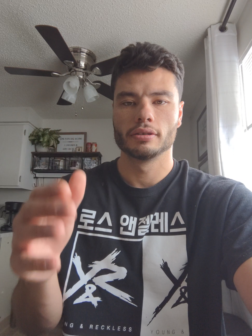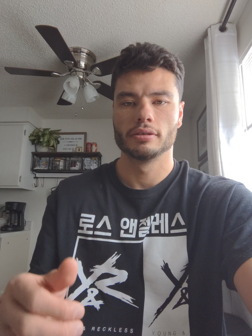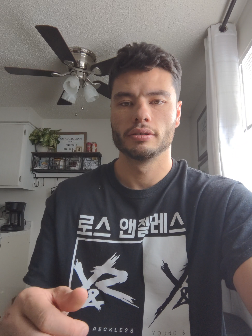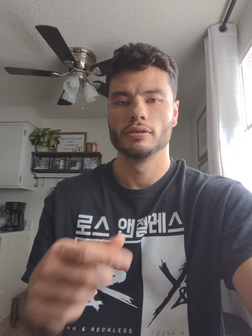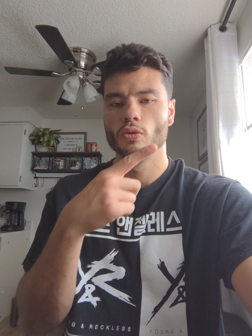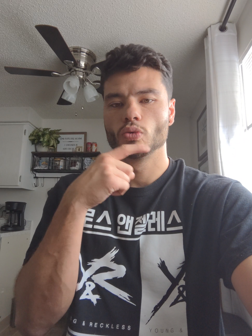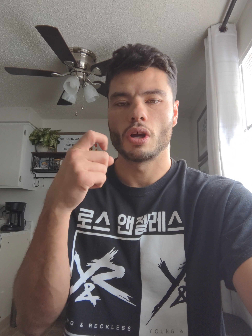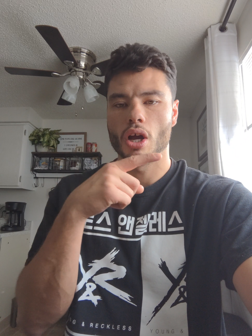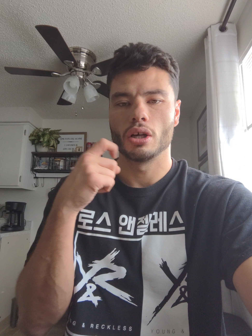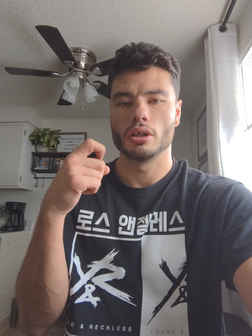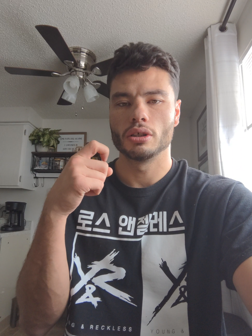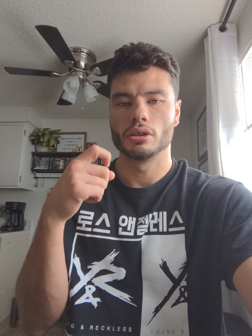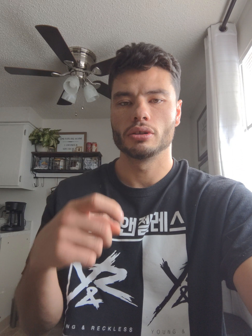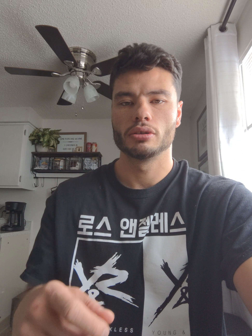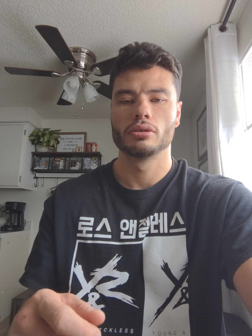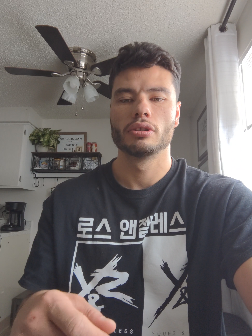dryer